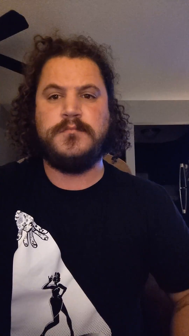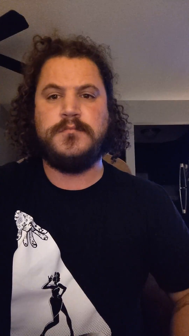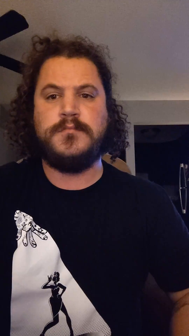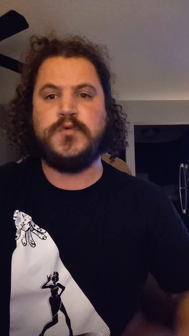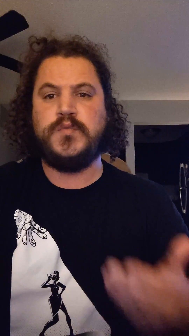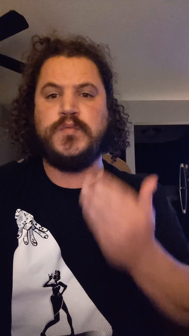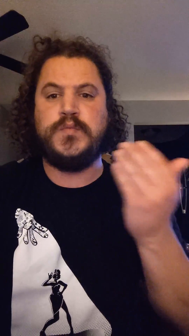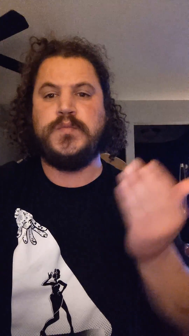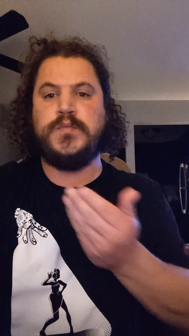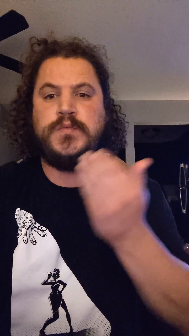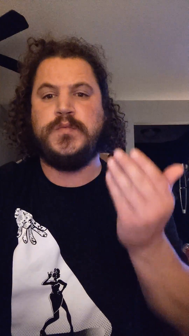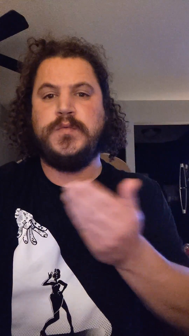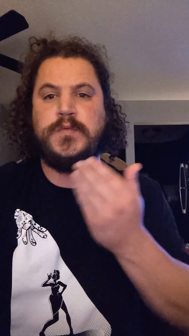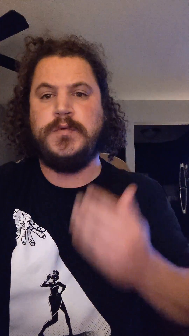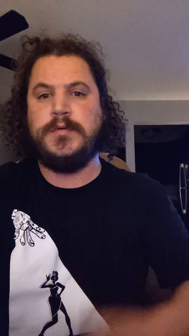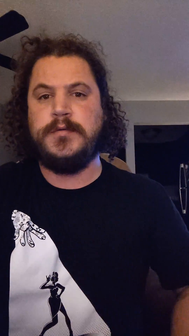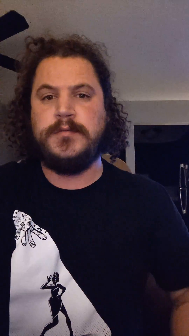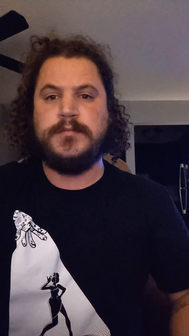new